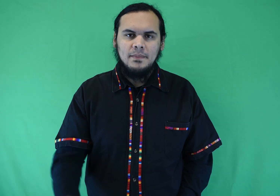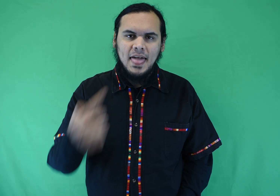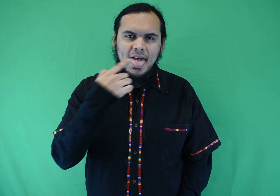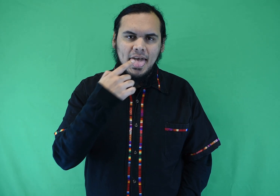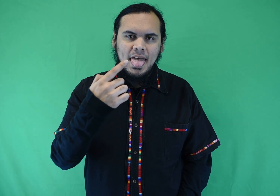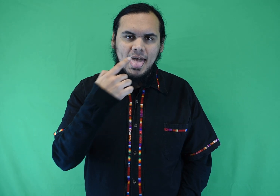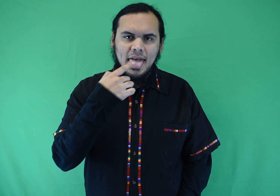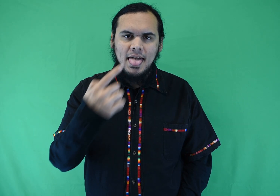sentido del gusto